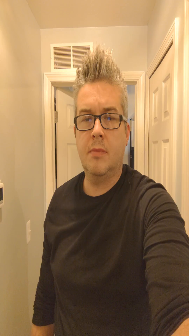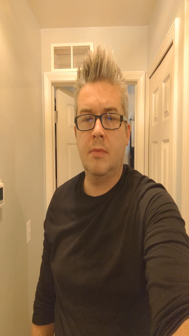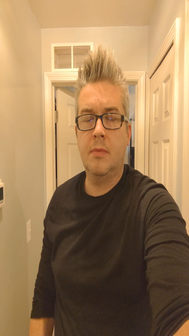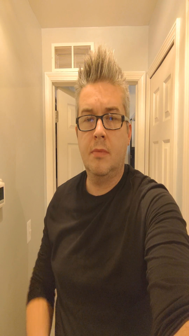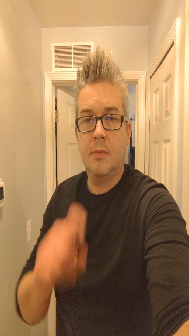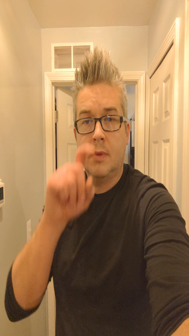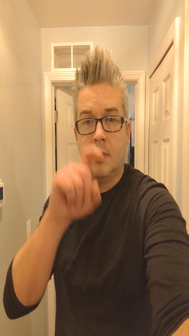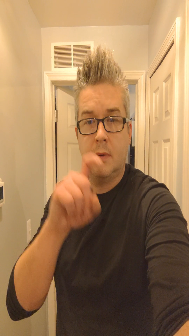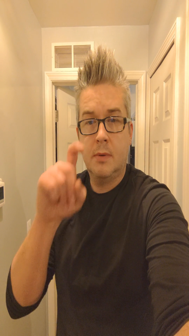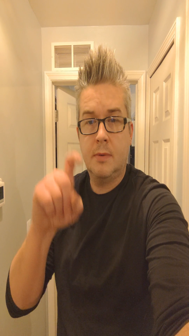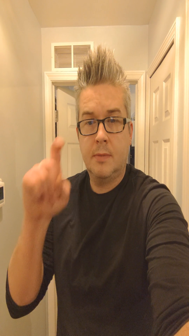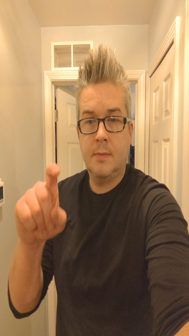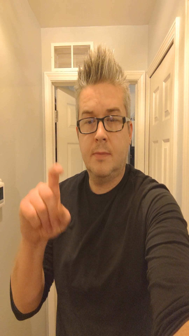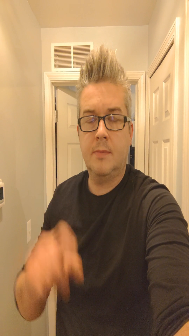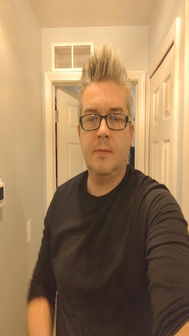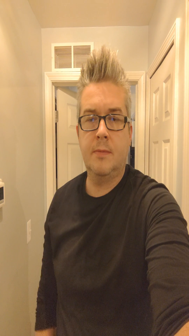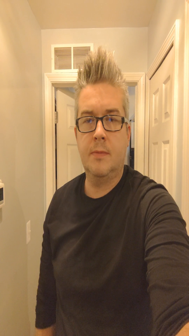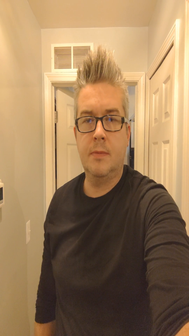closet